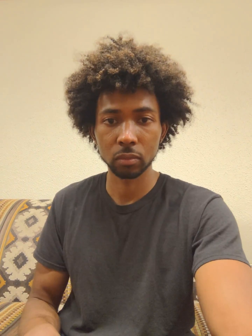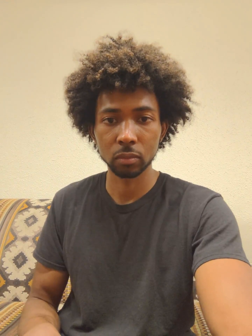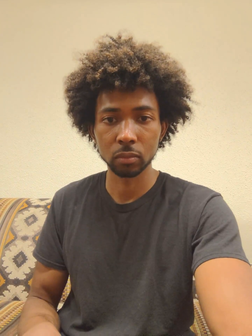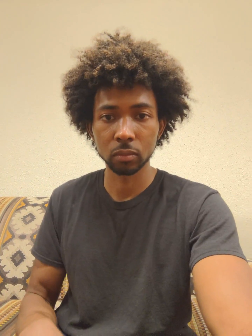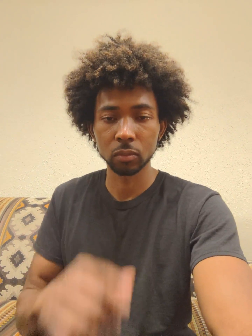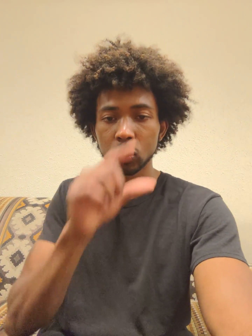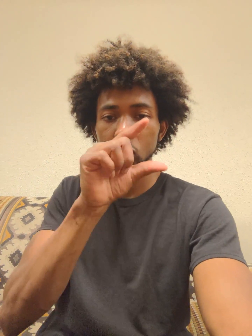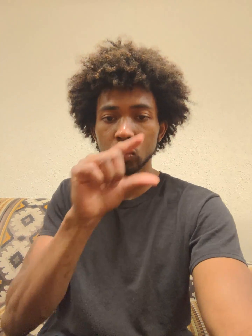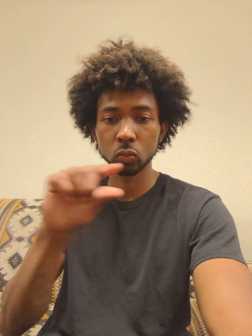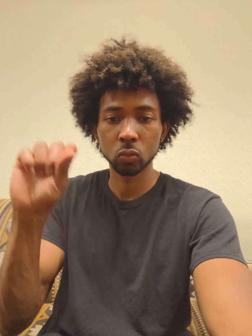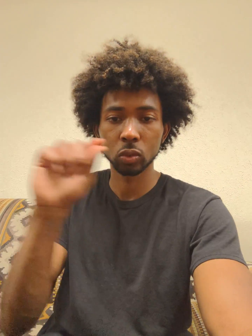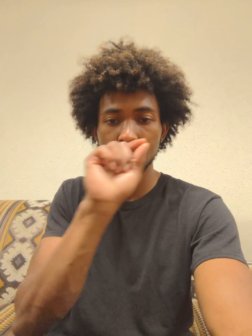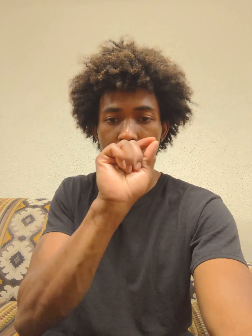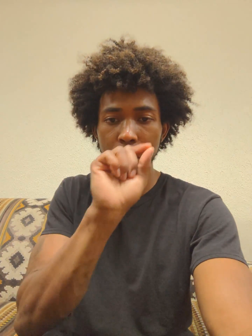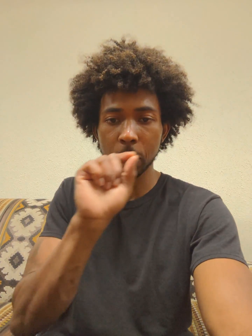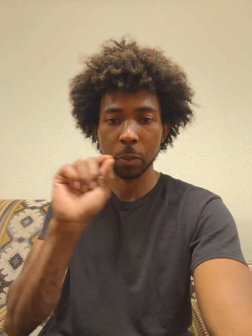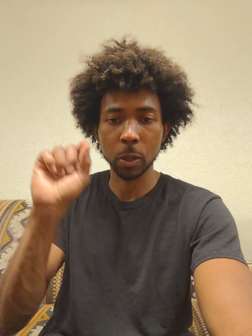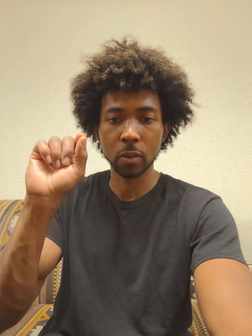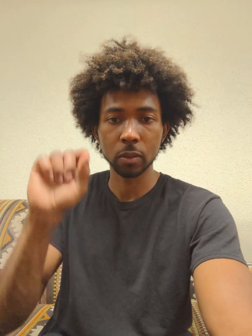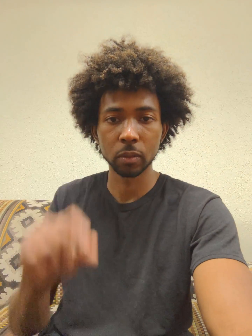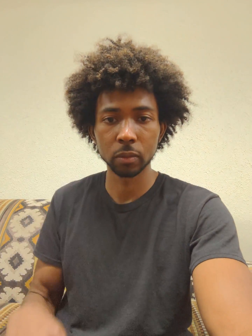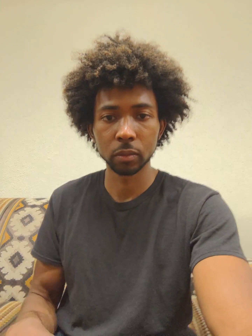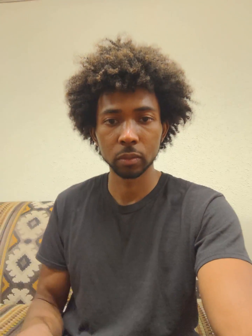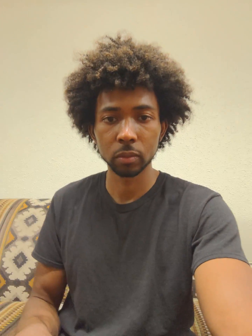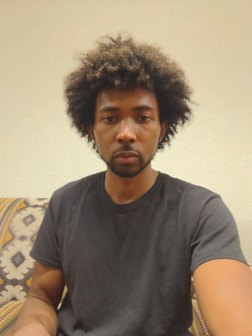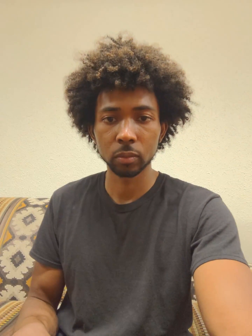peas